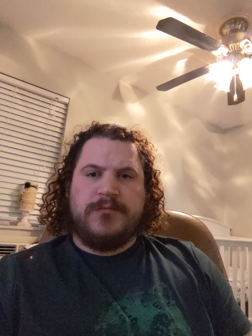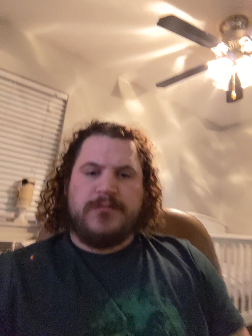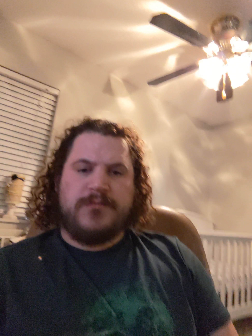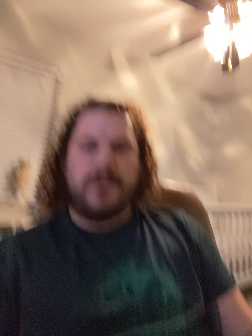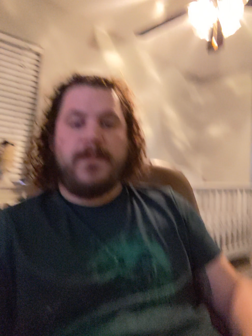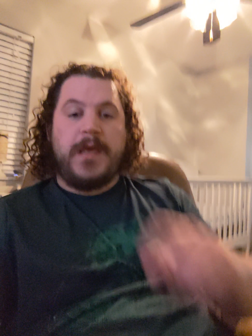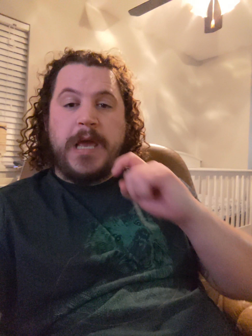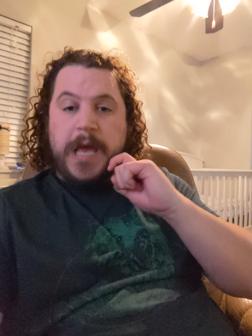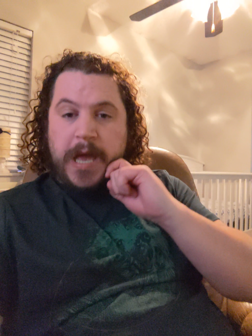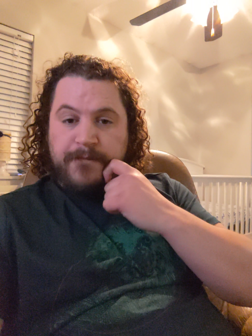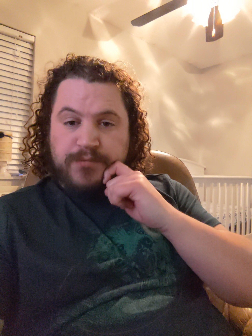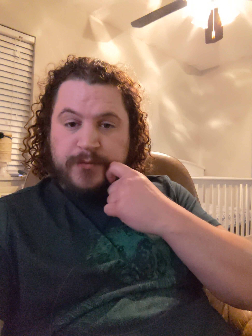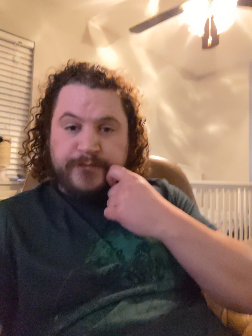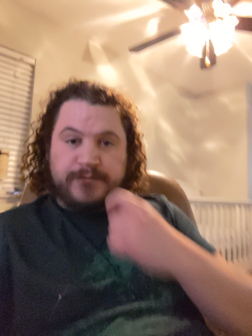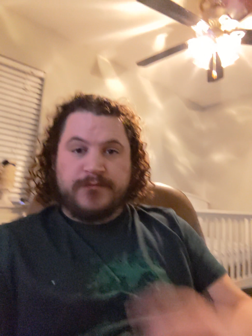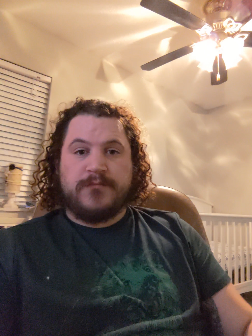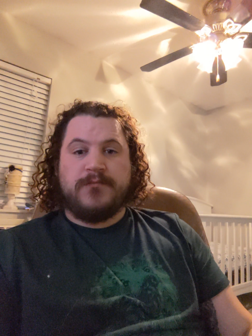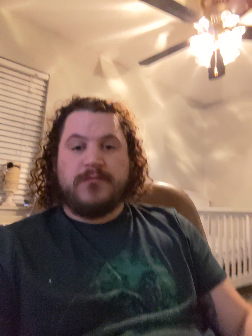apple